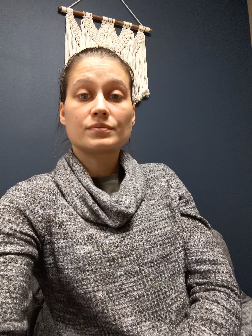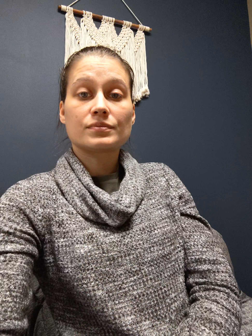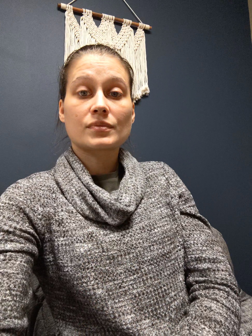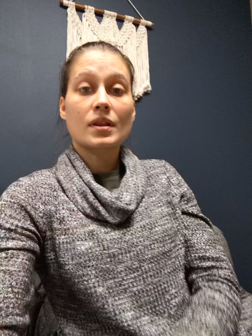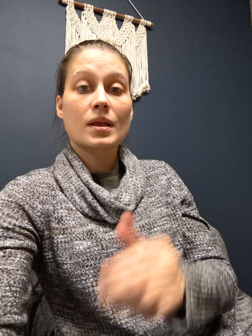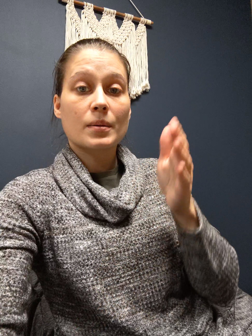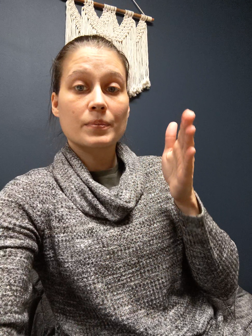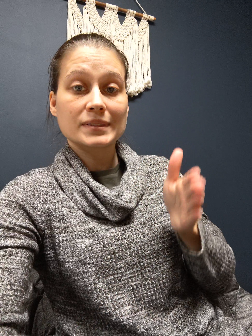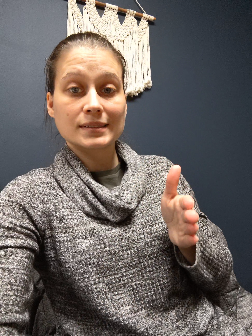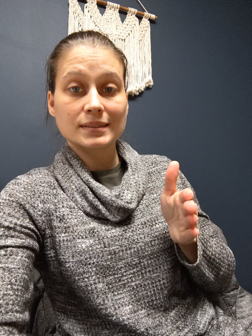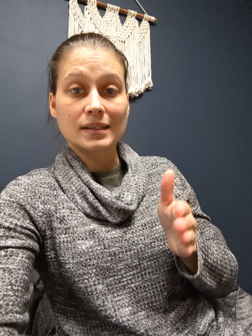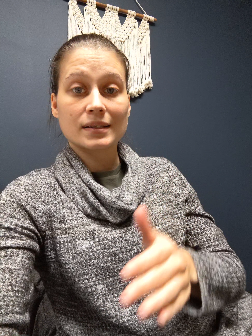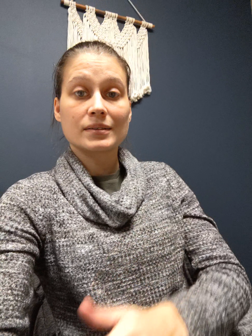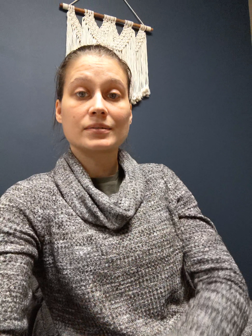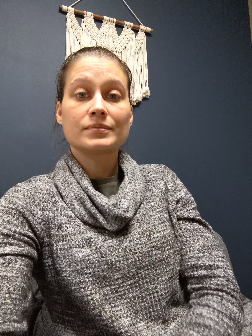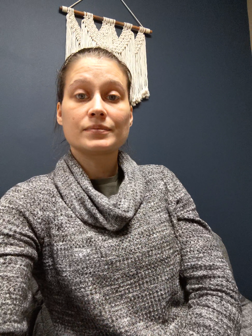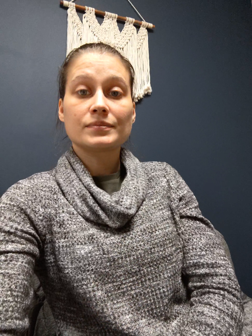beside